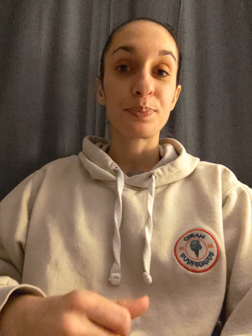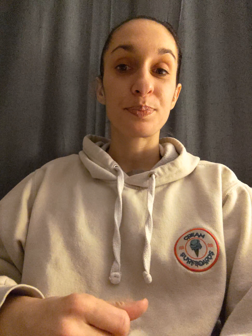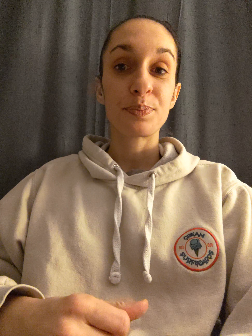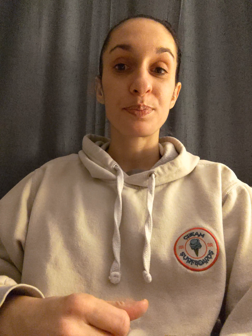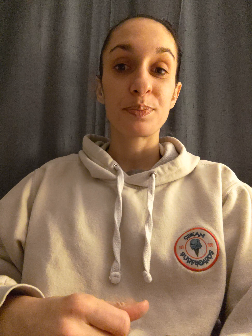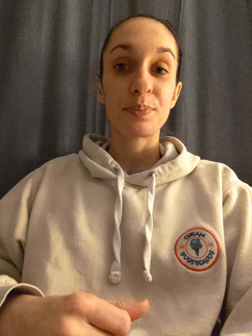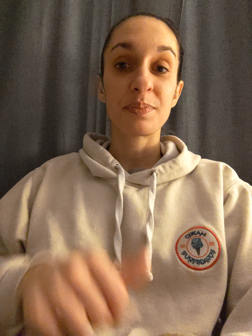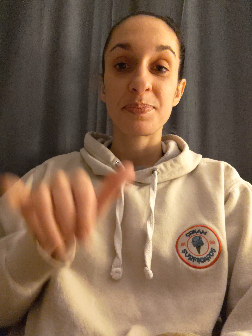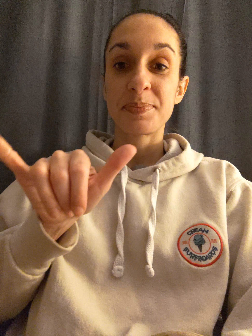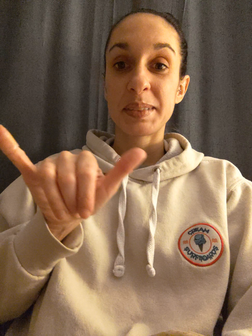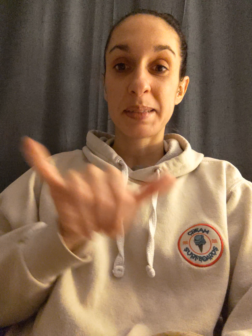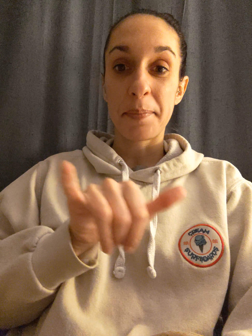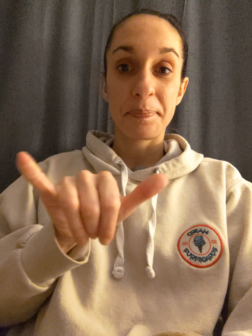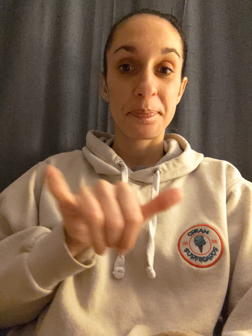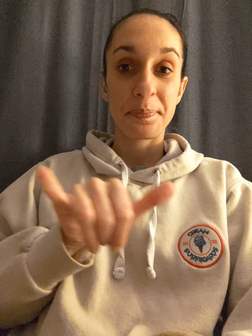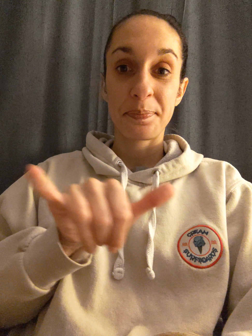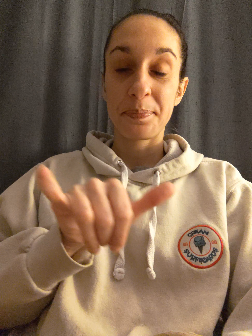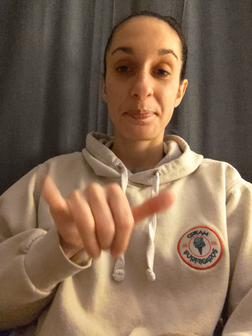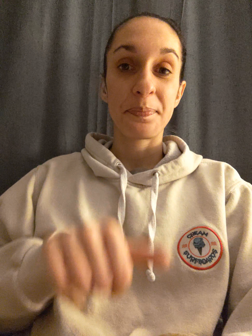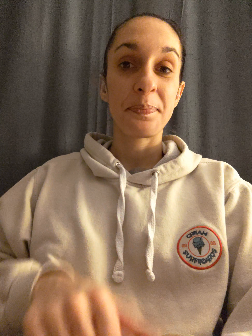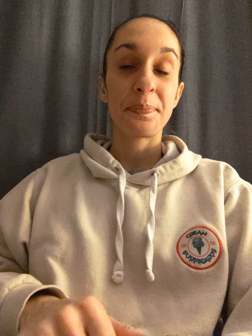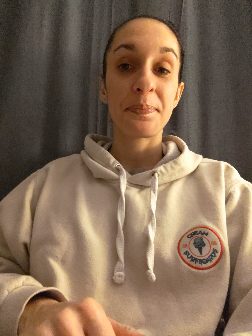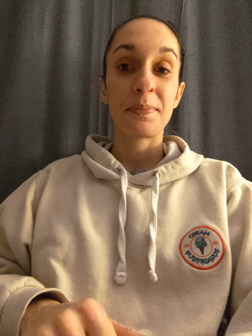same